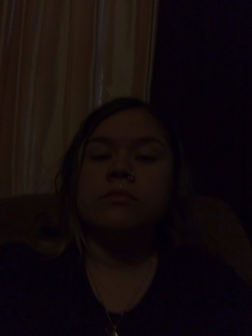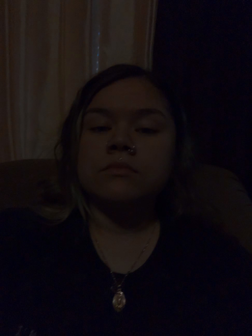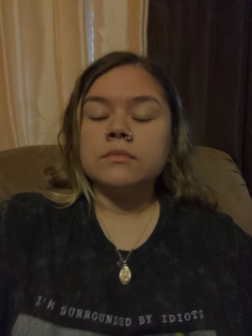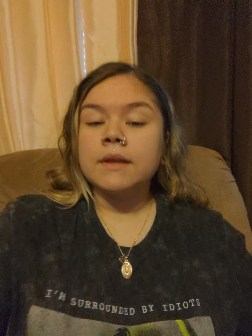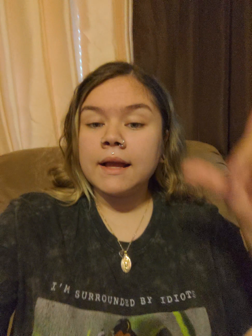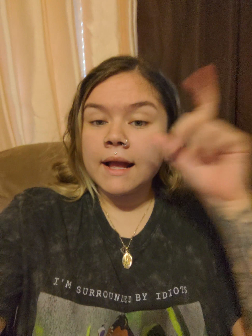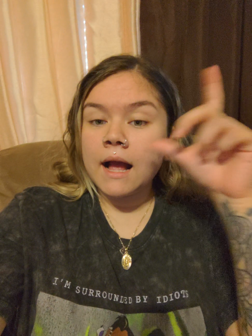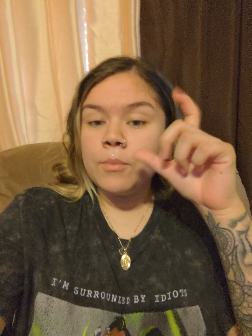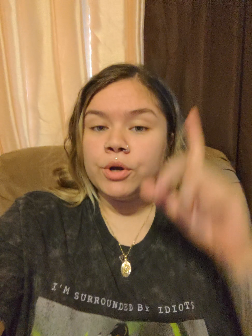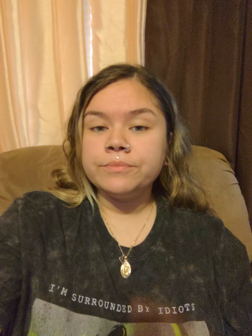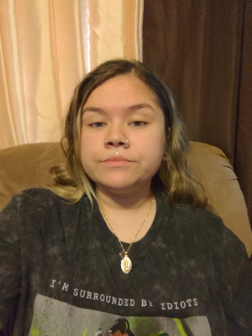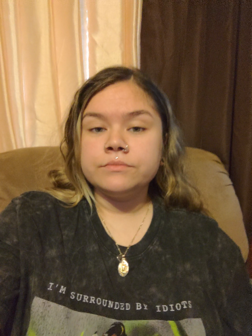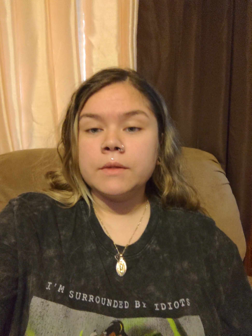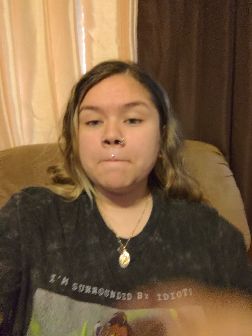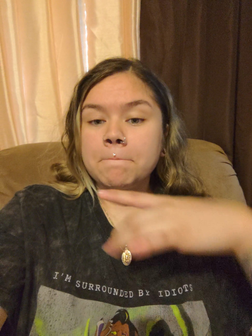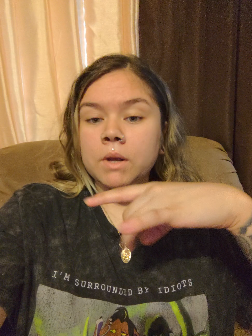camera